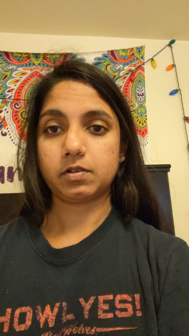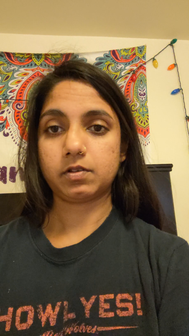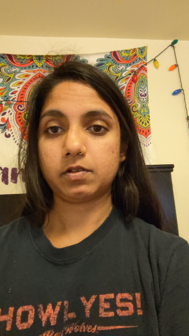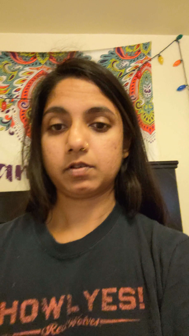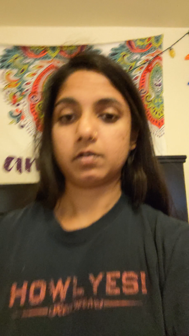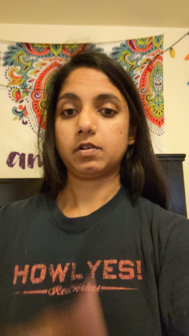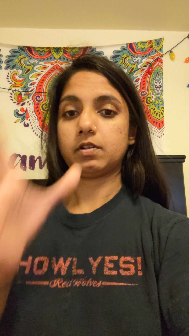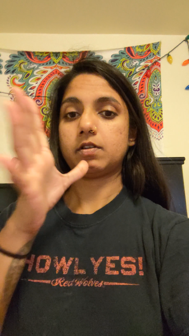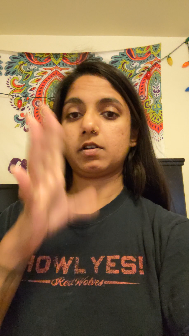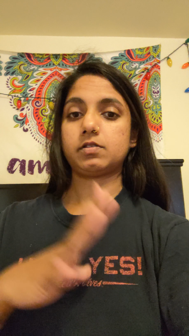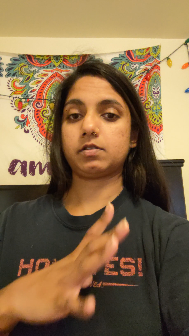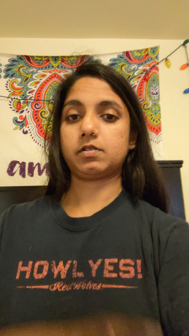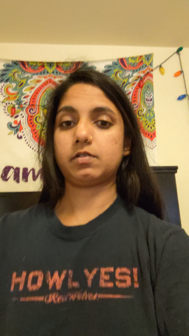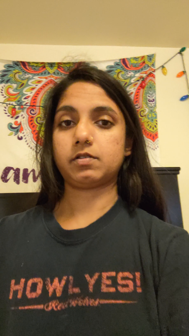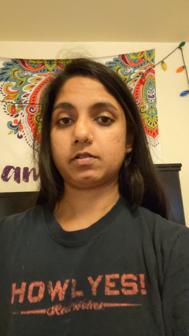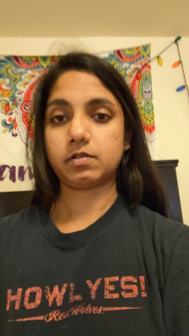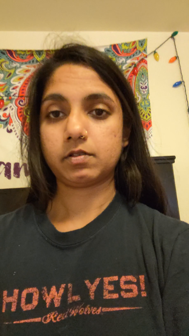lady